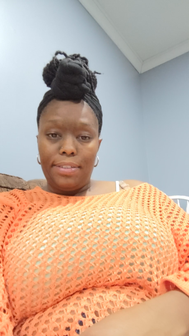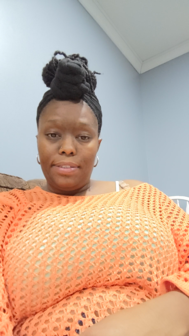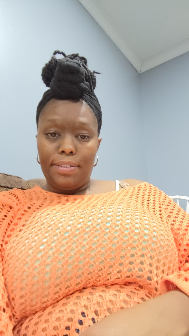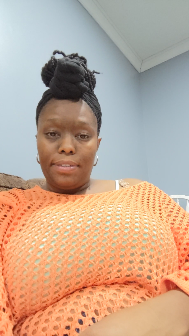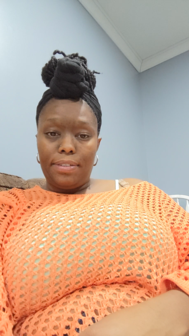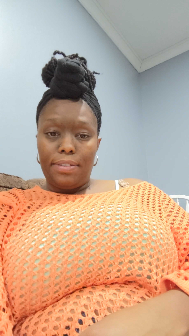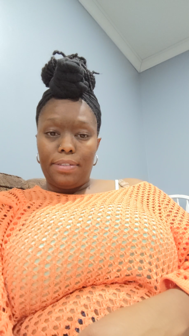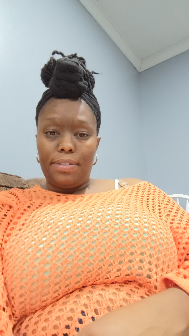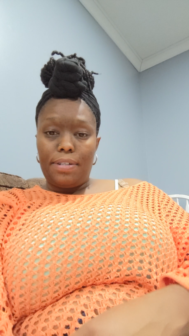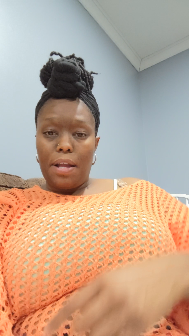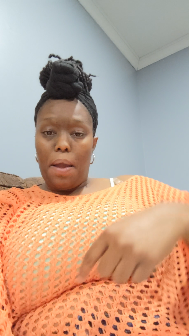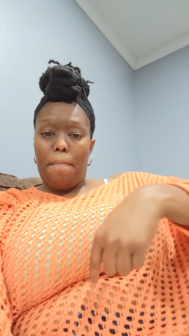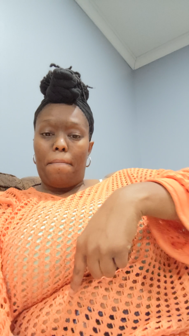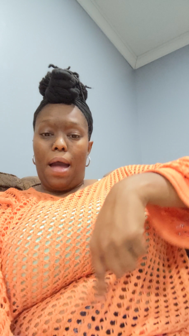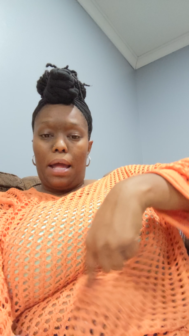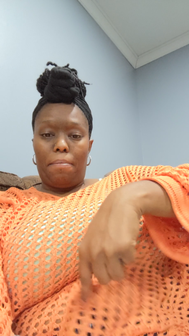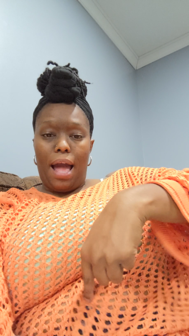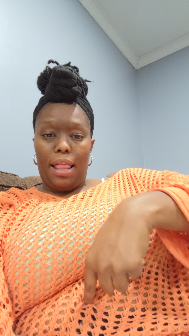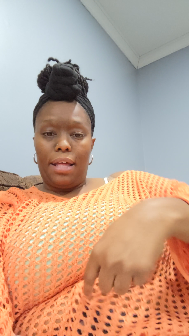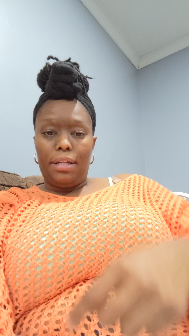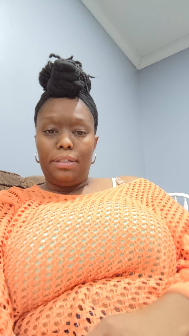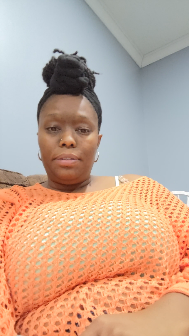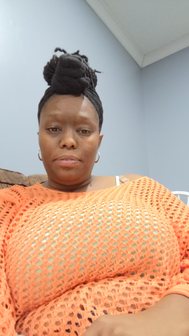belly button